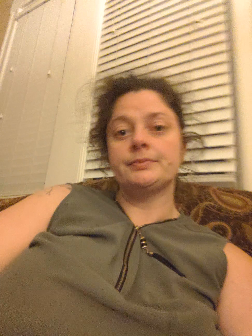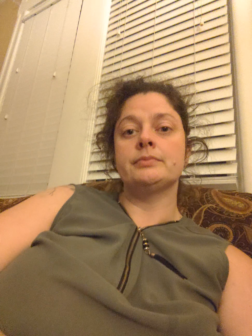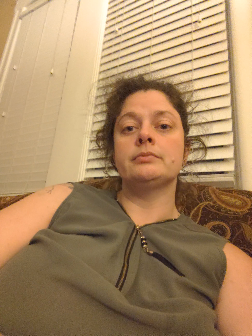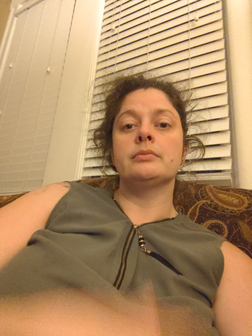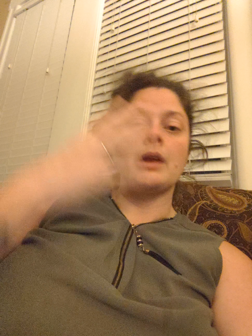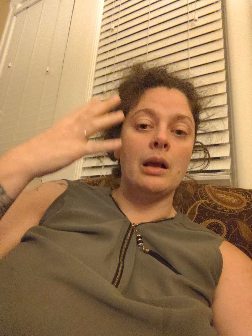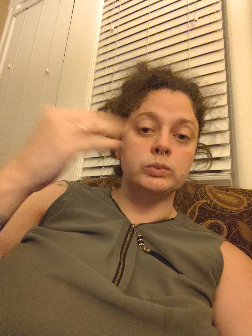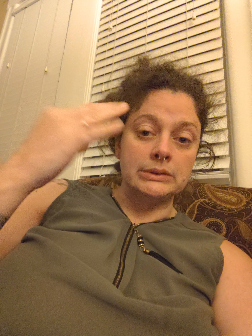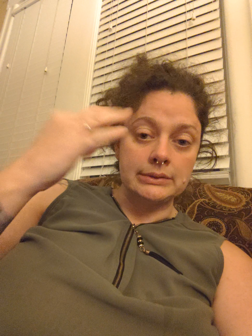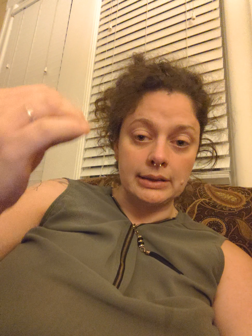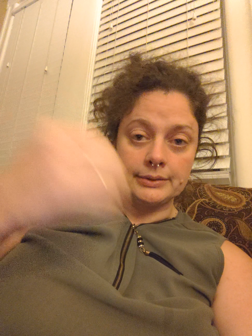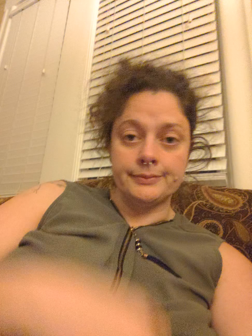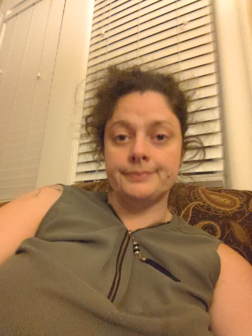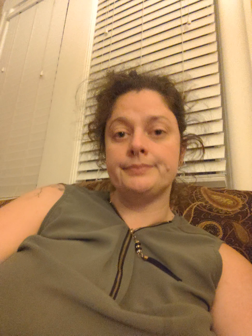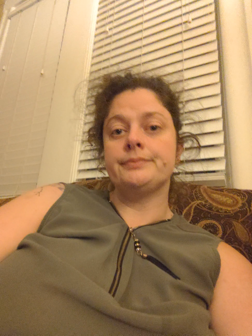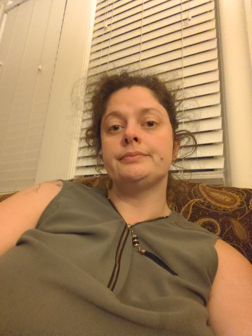outside